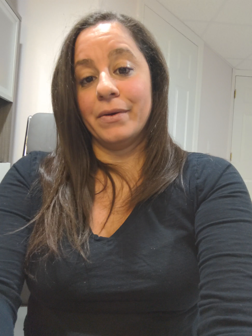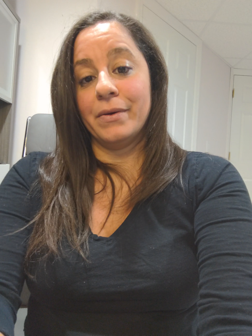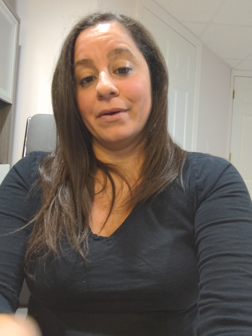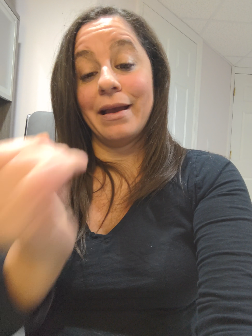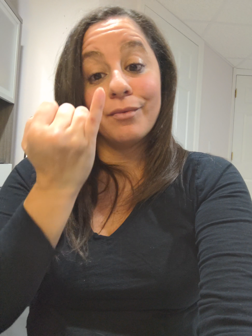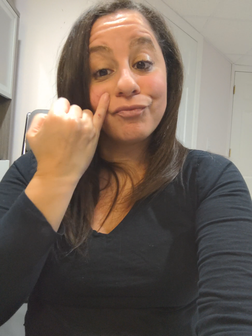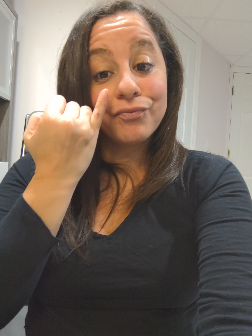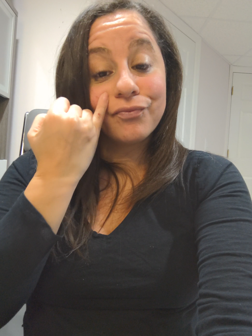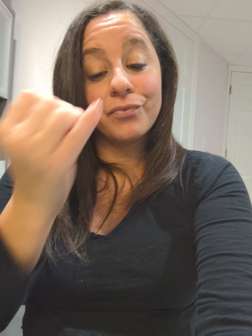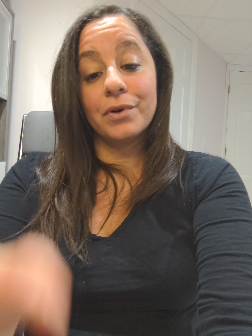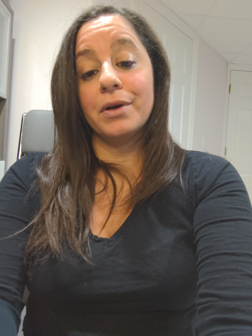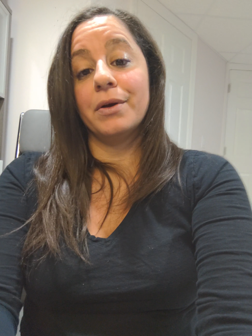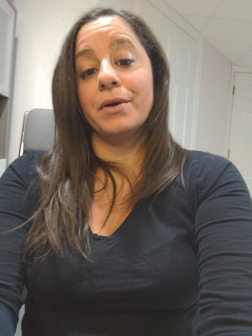if